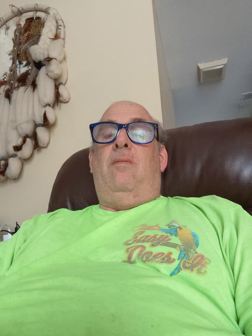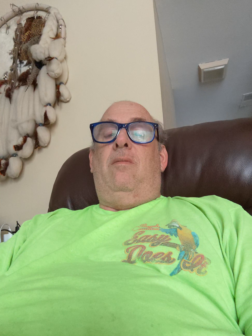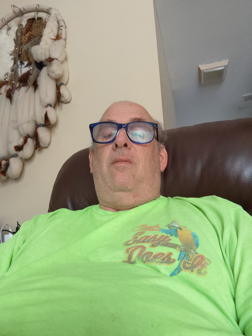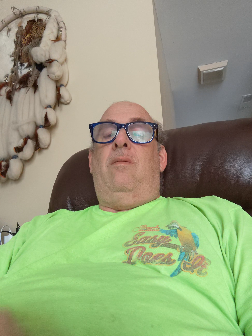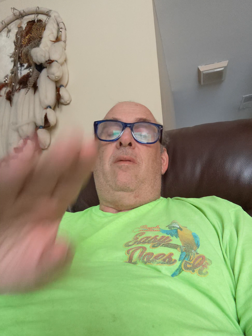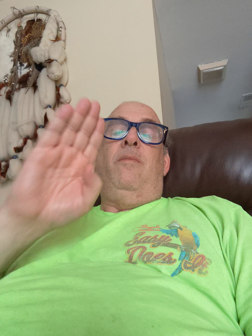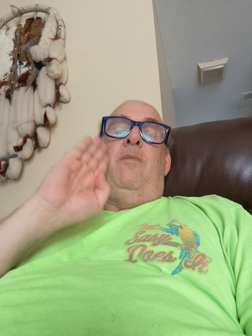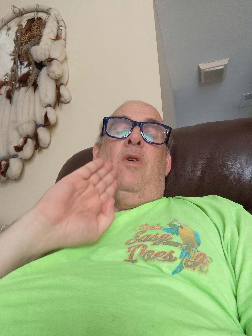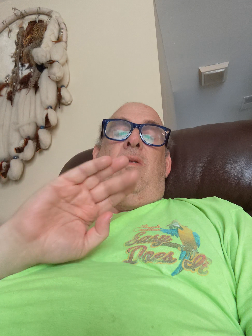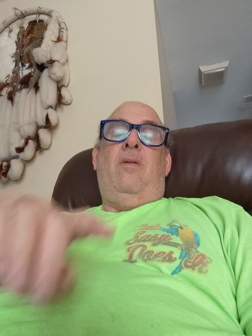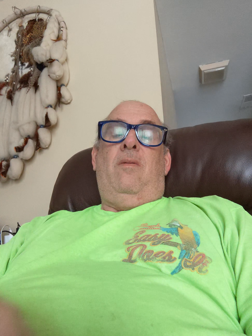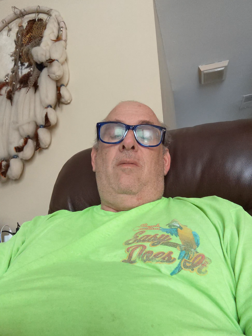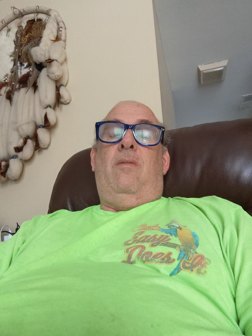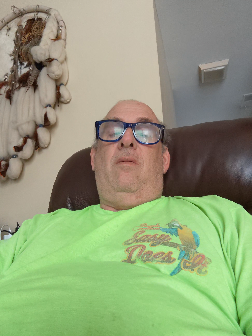brown